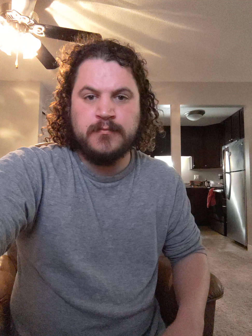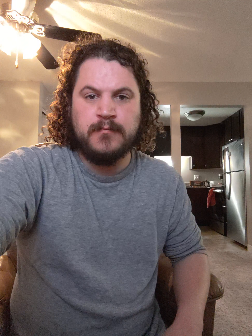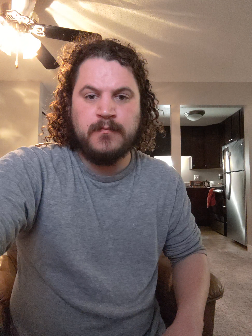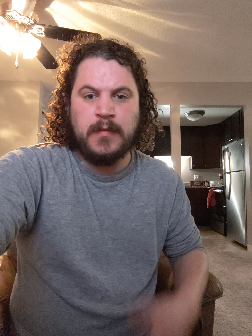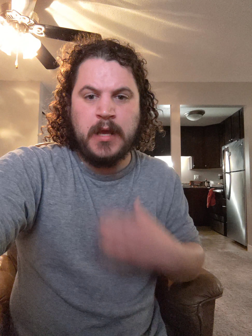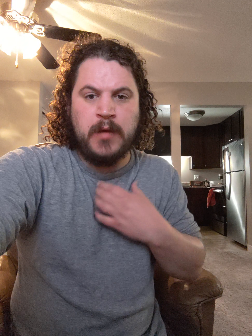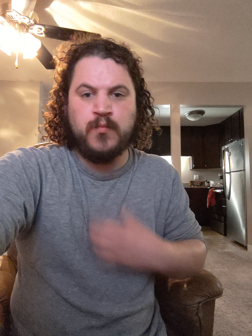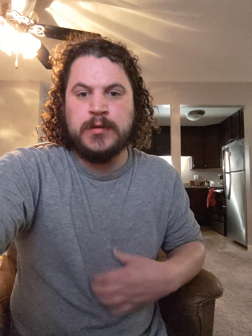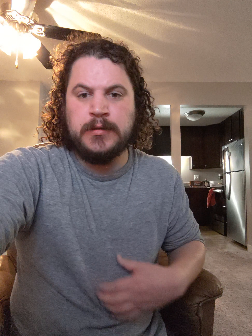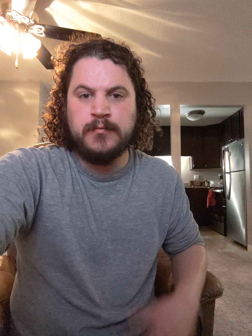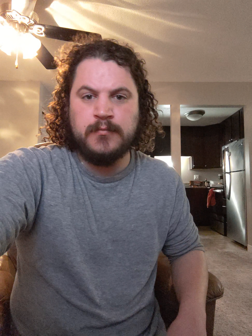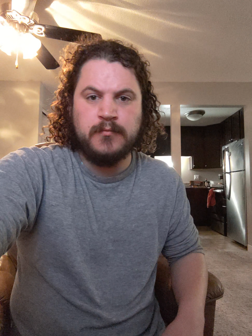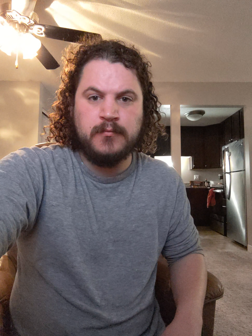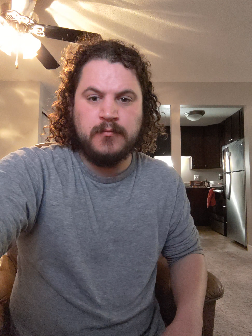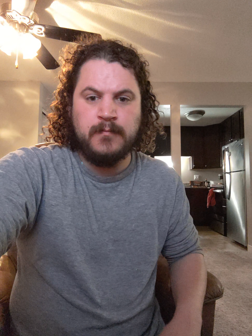hungry